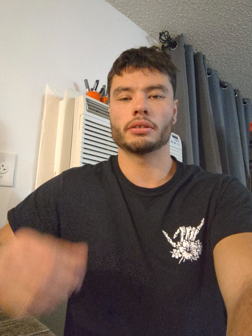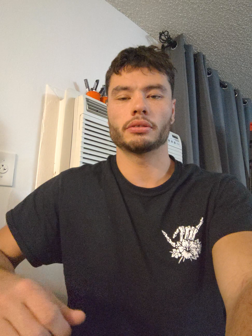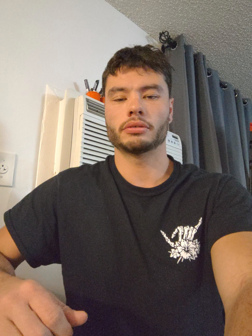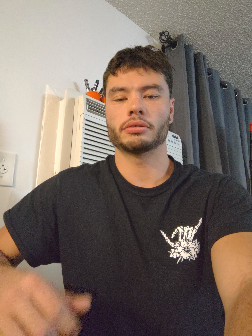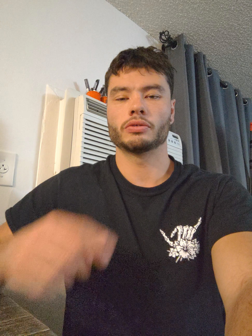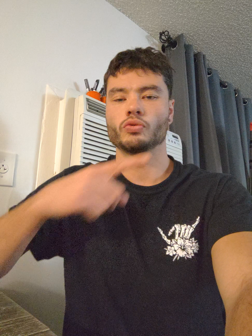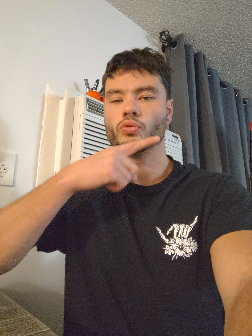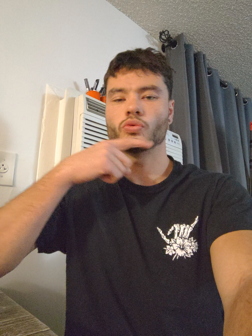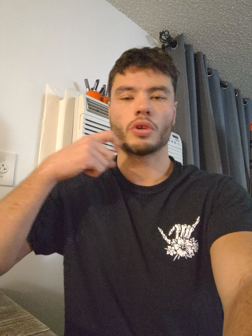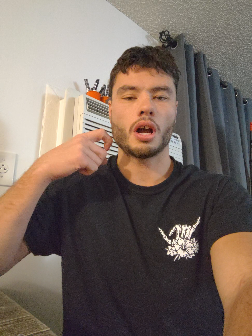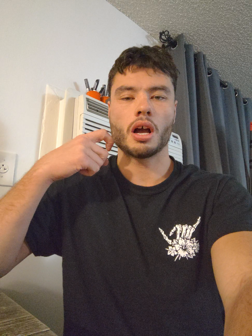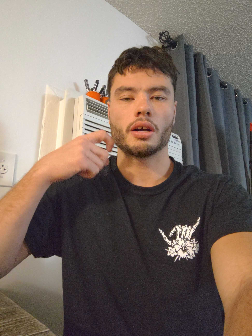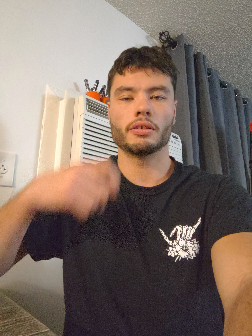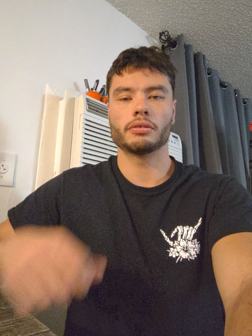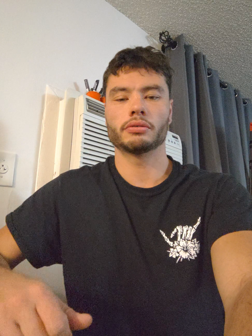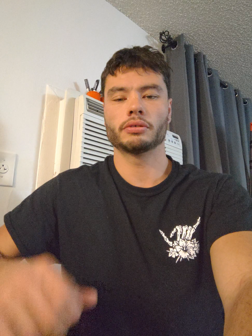dry